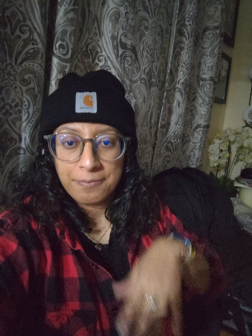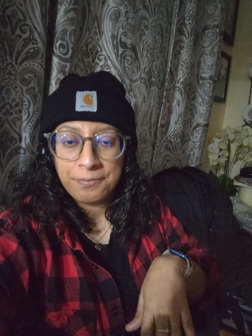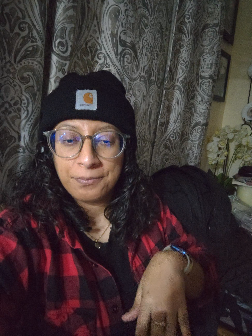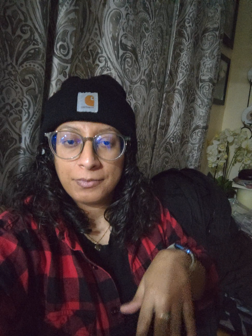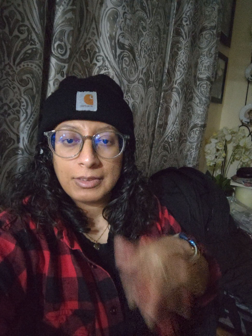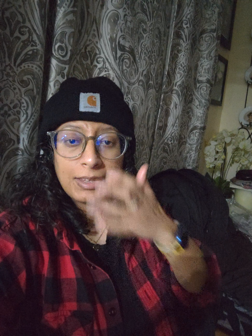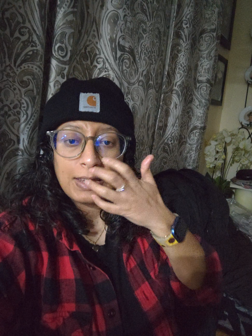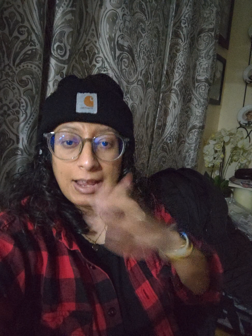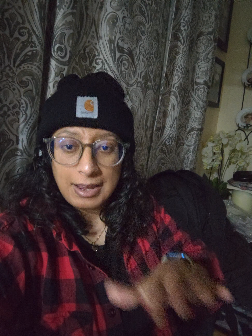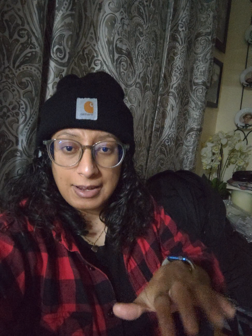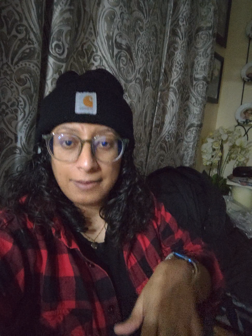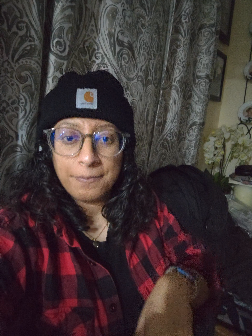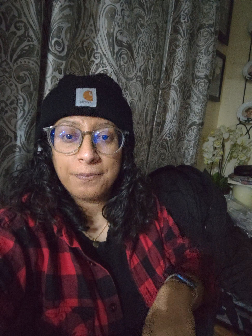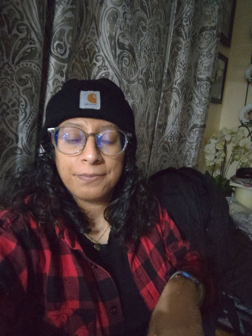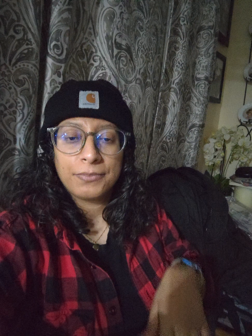hot